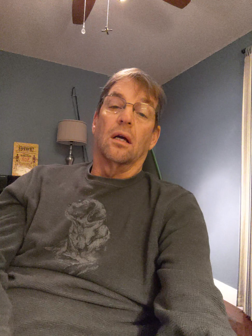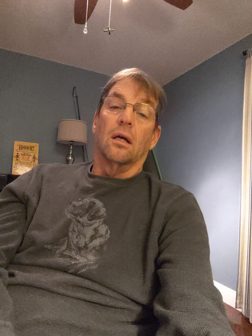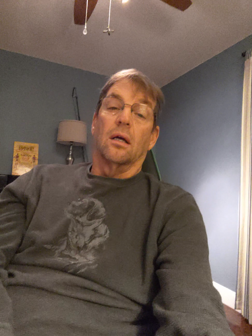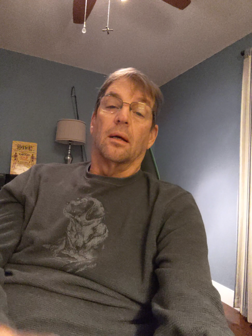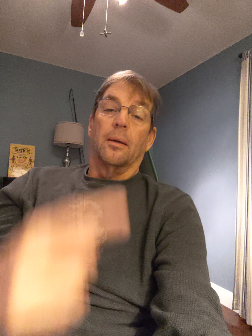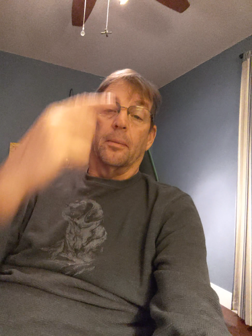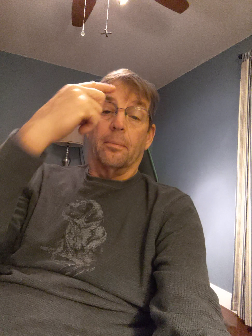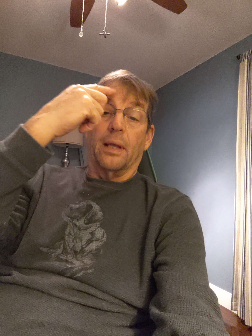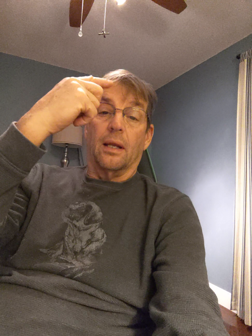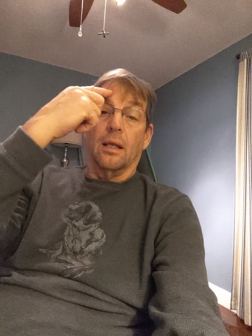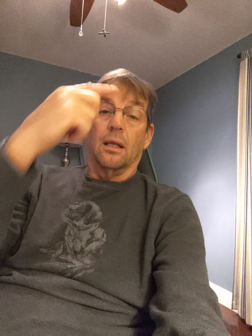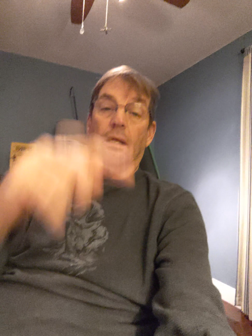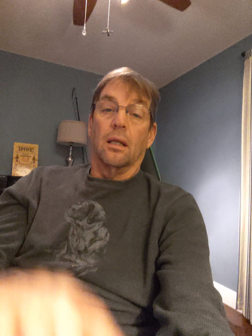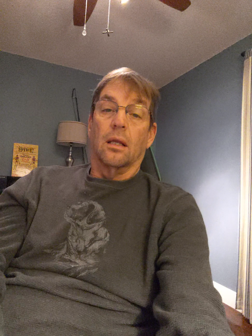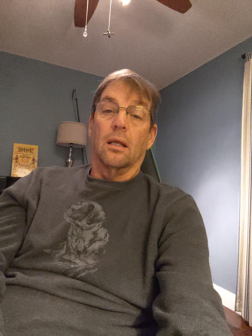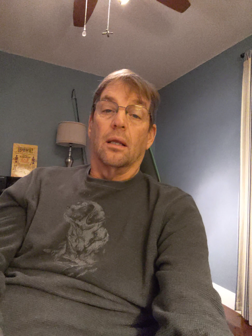penny